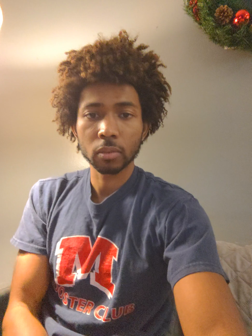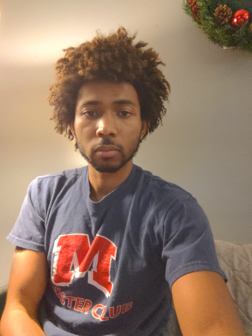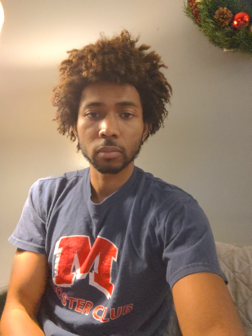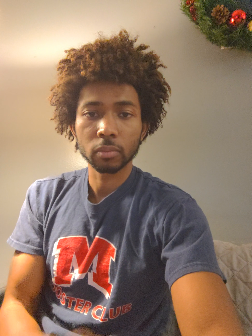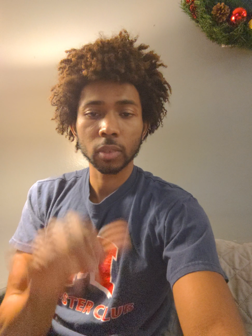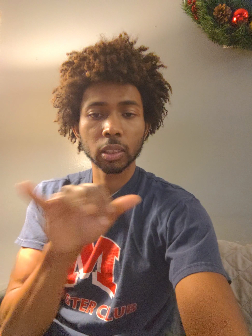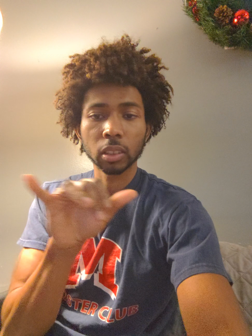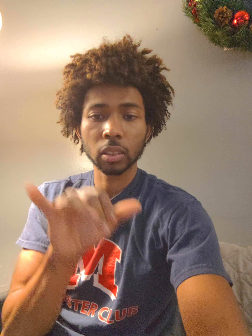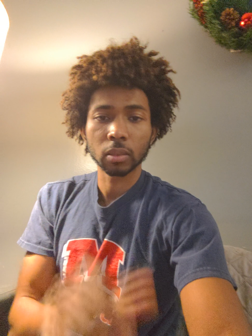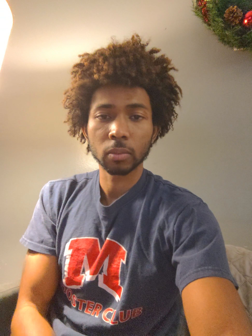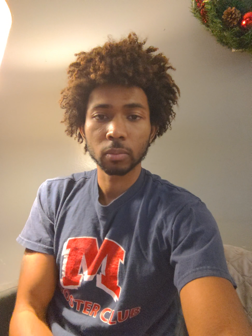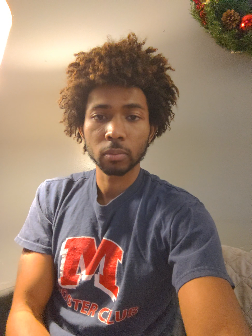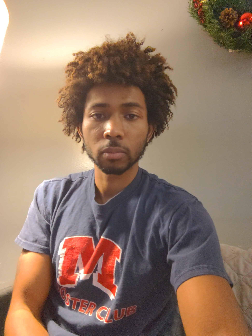same